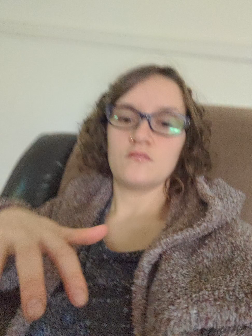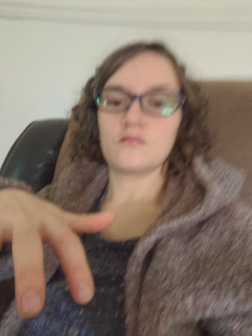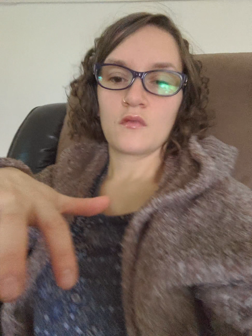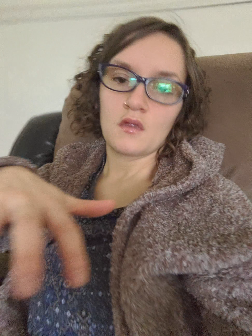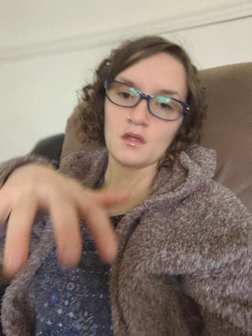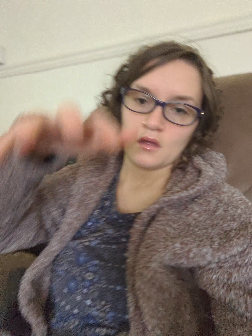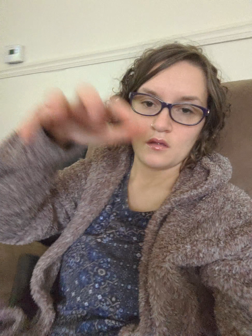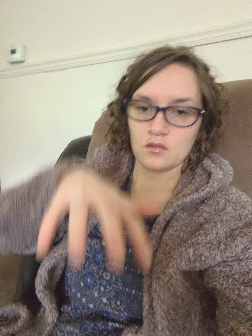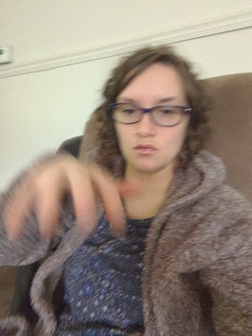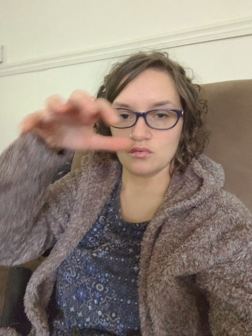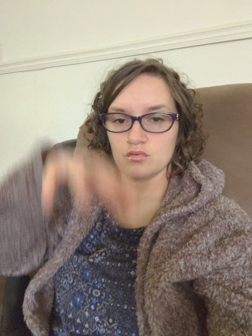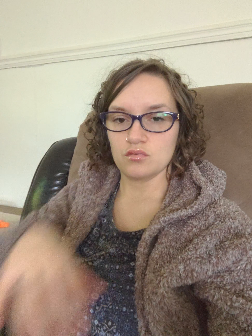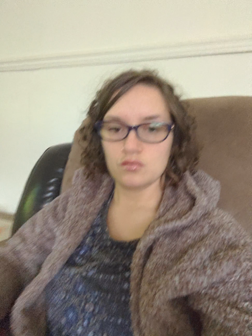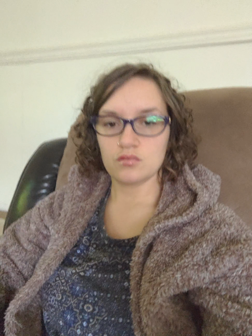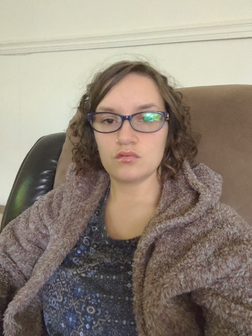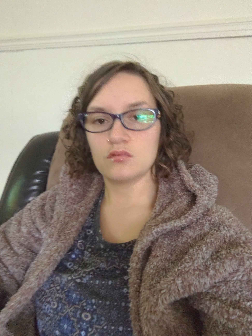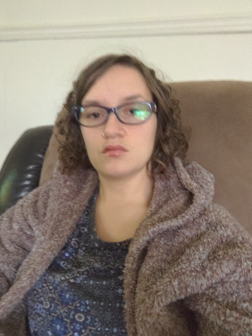alligator